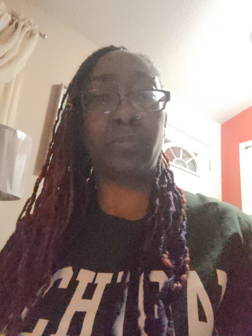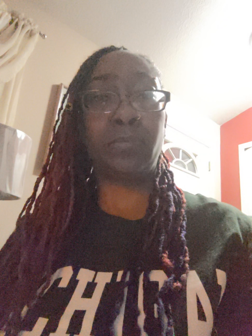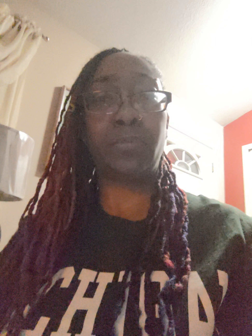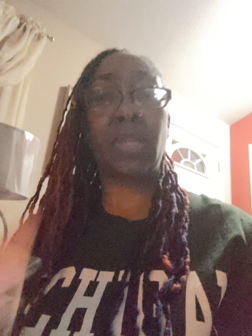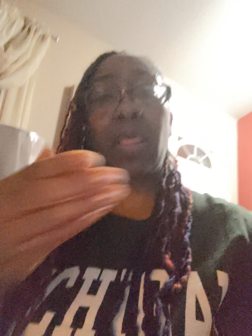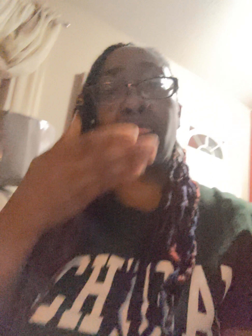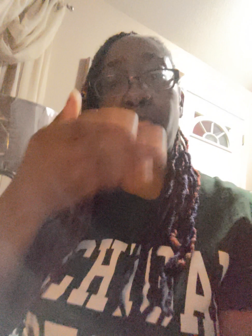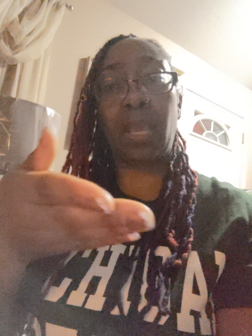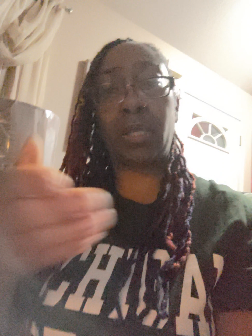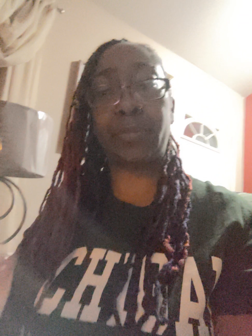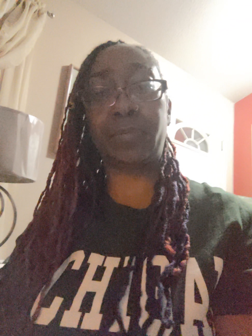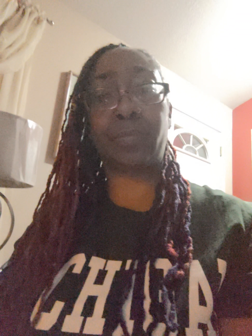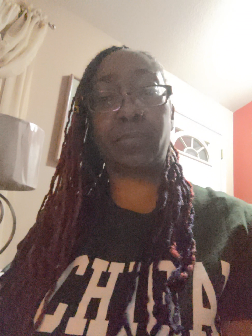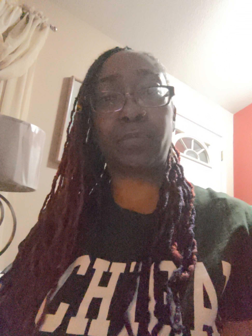there